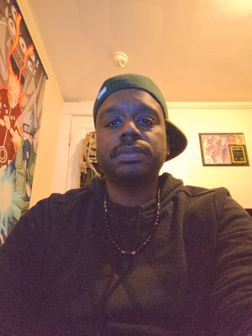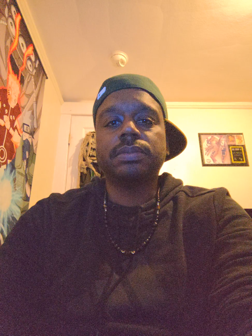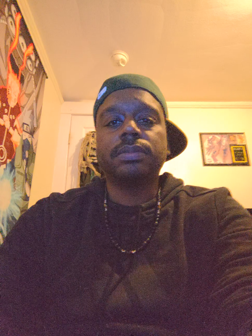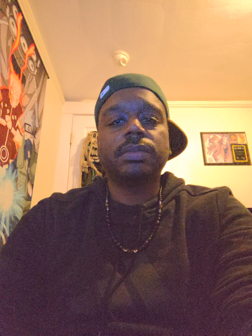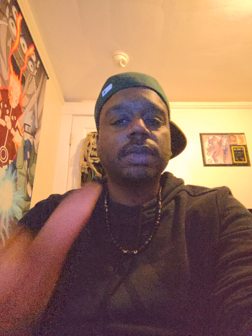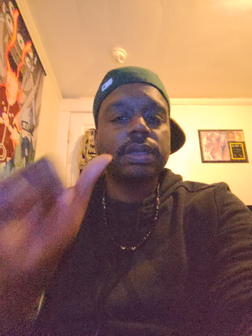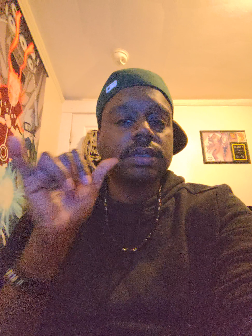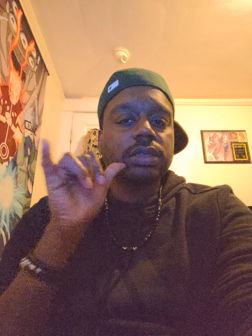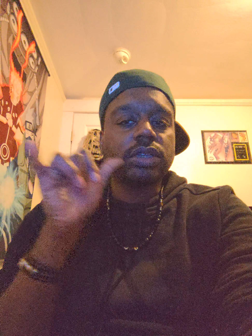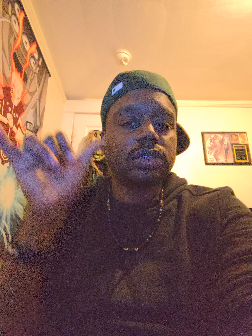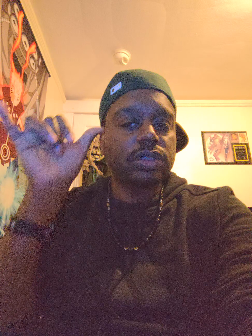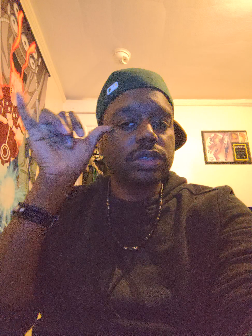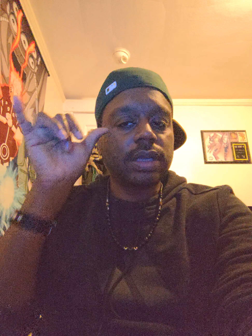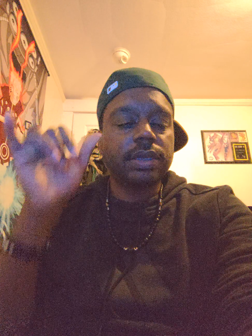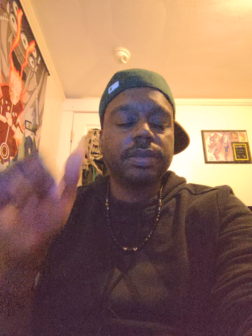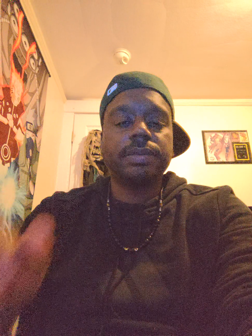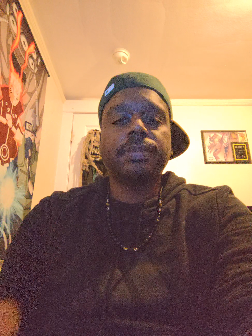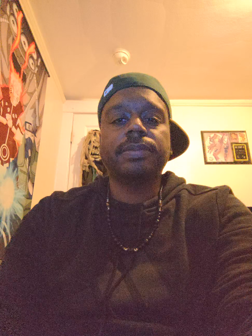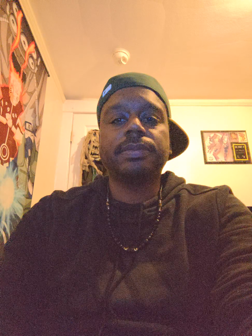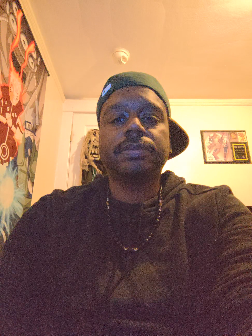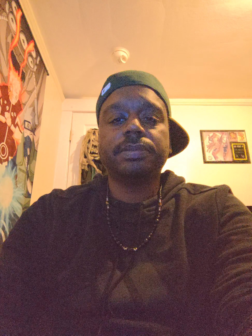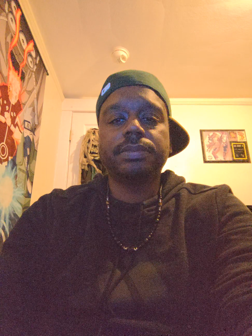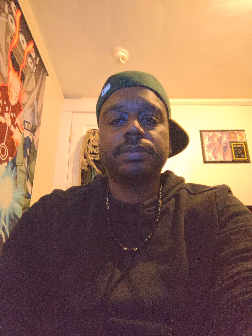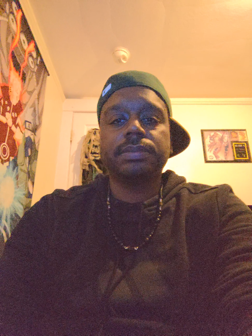yesterday